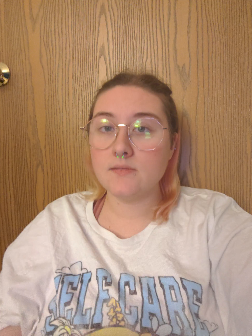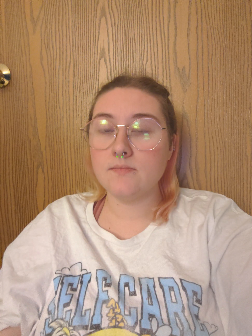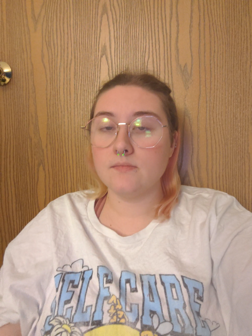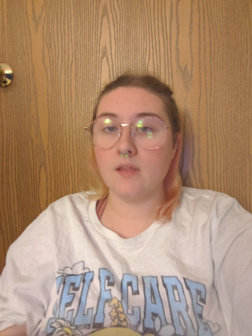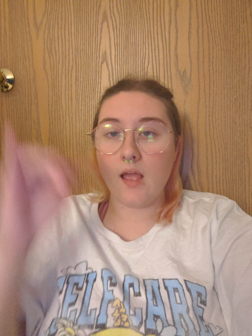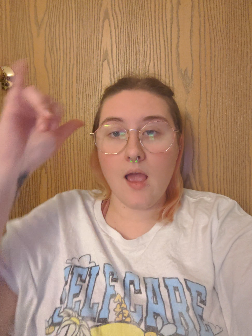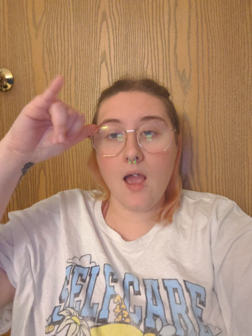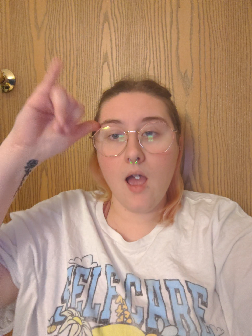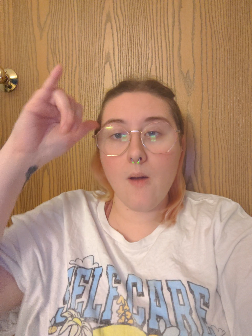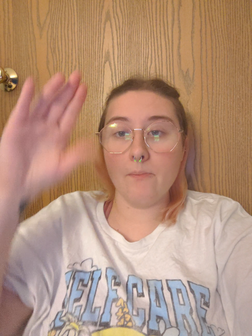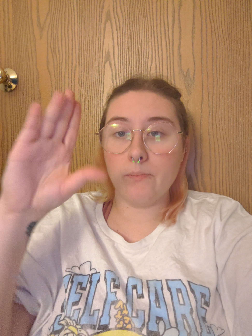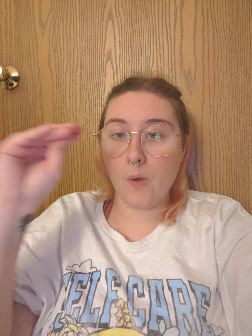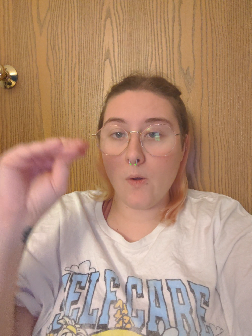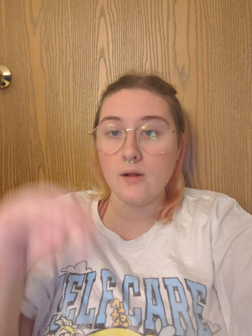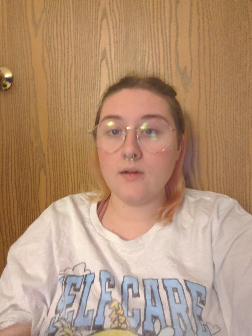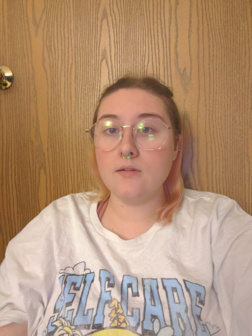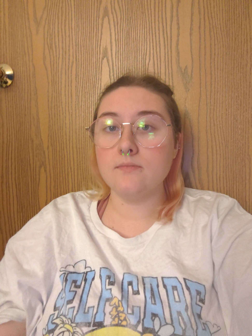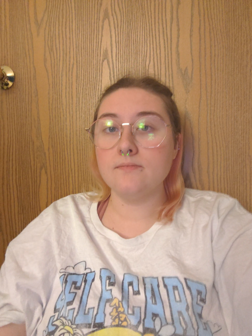cowboy